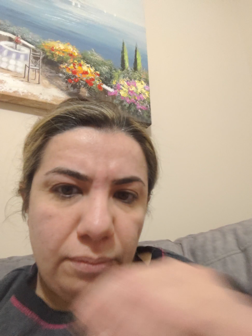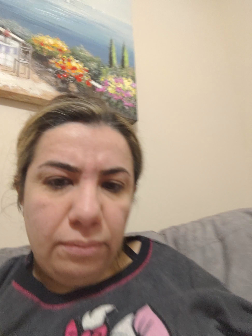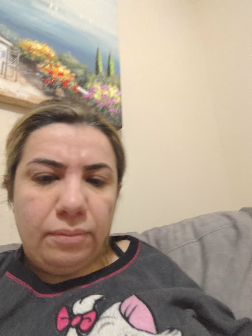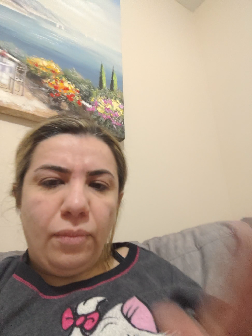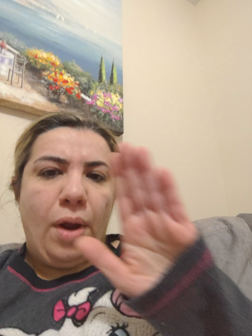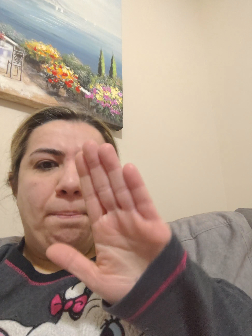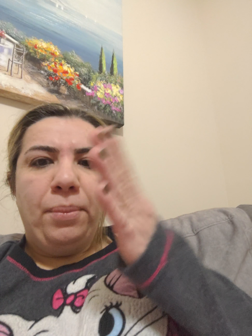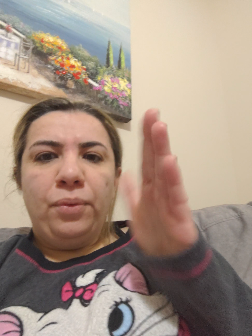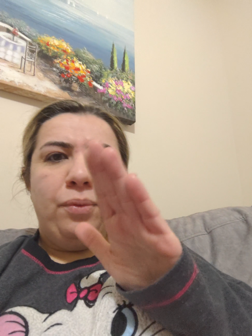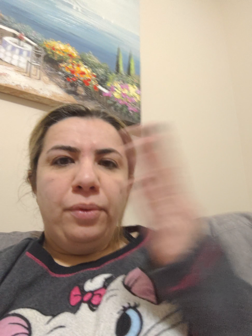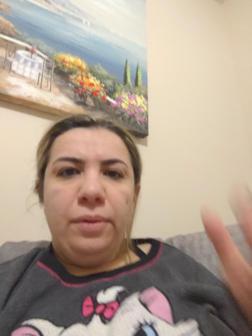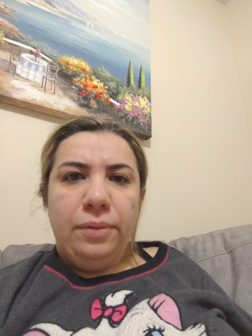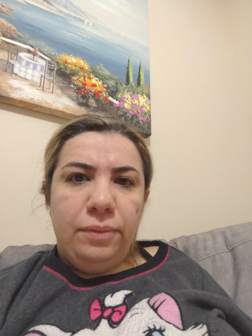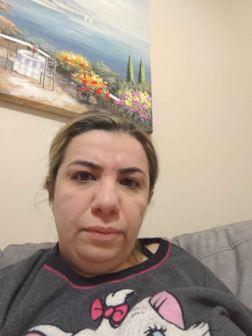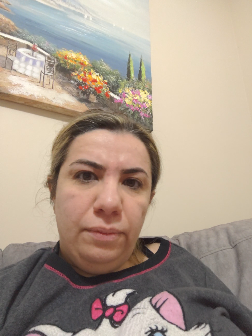book